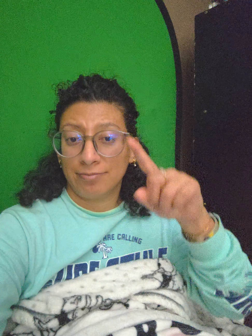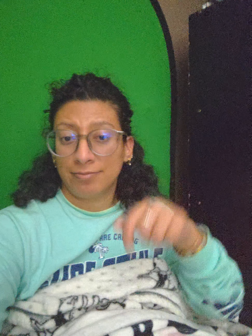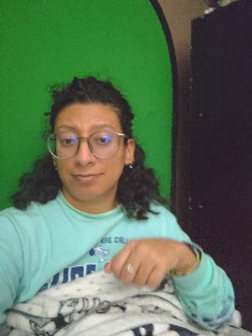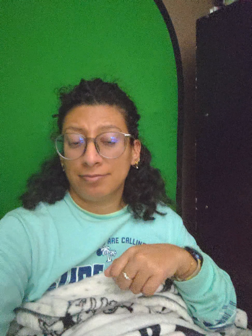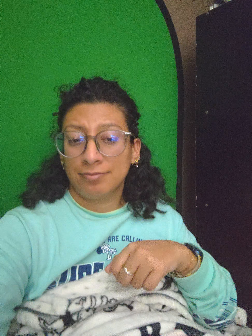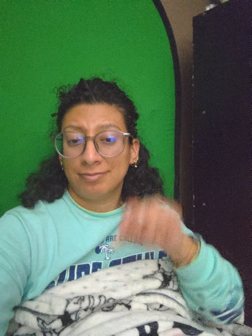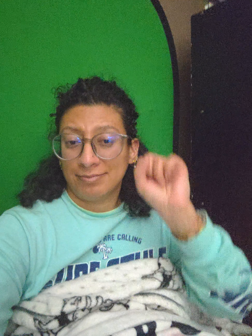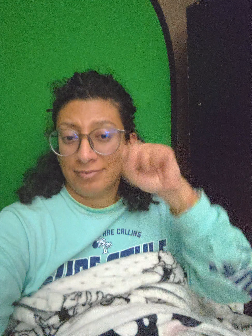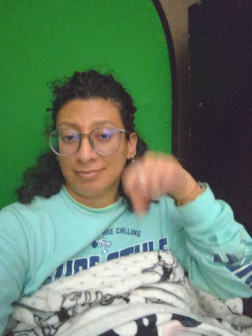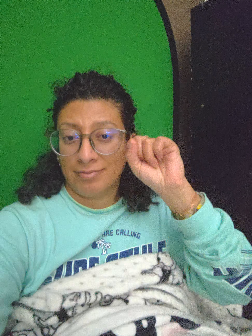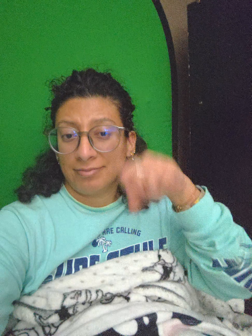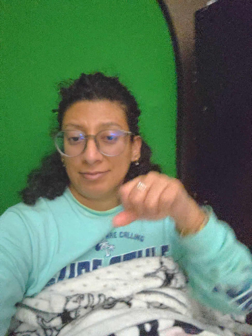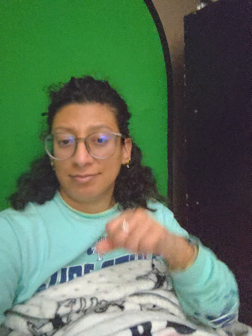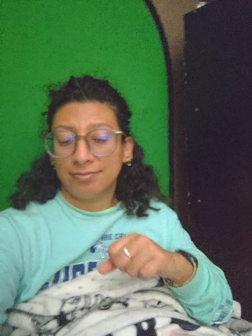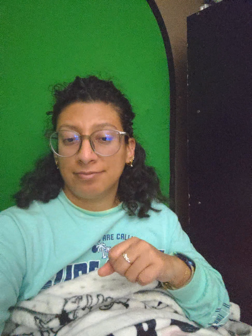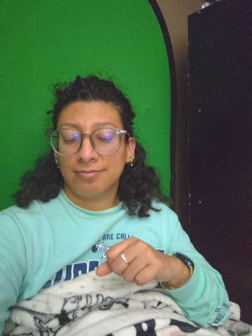yes